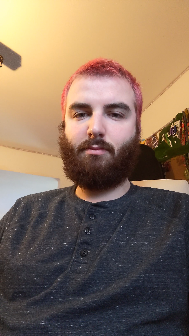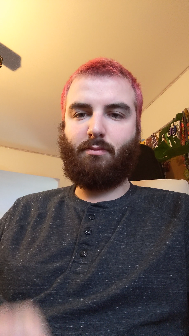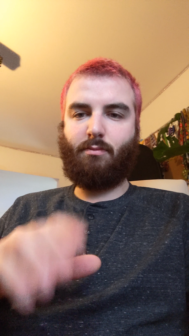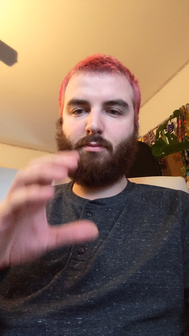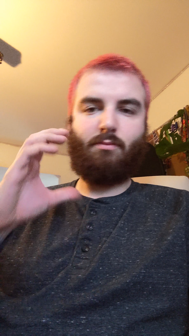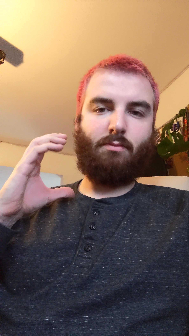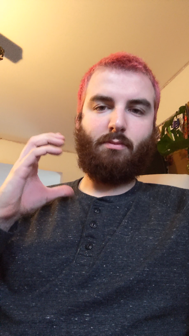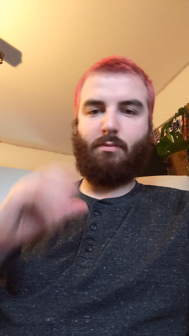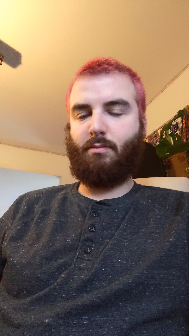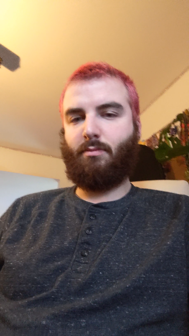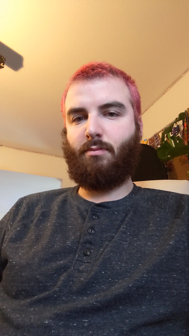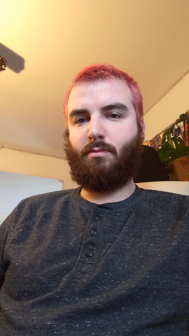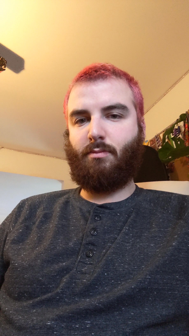bus